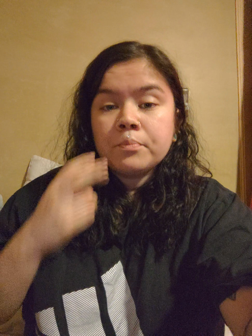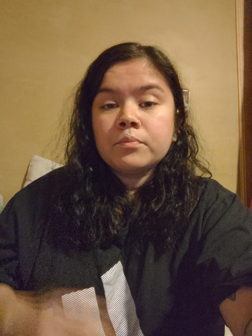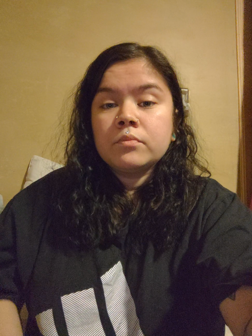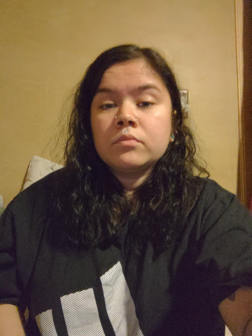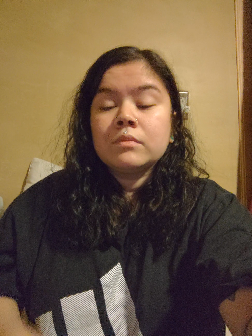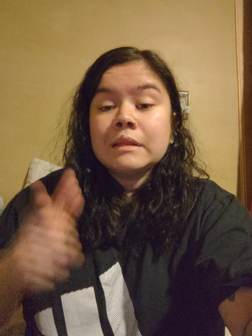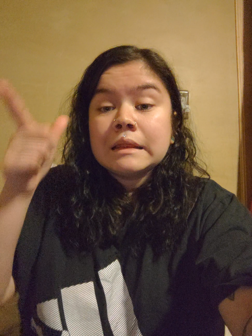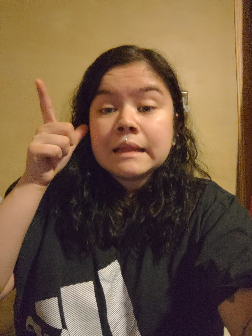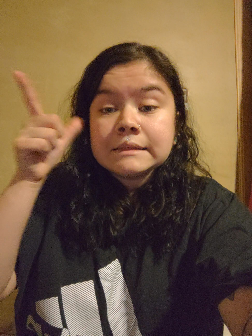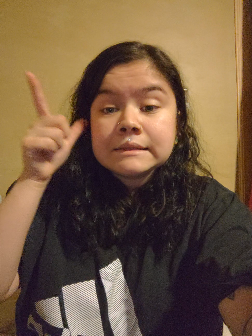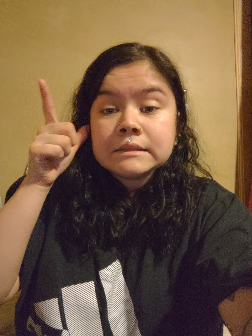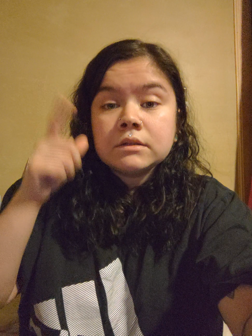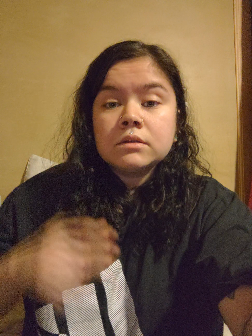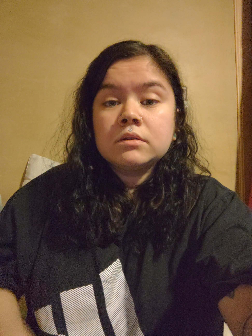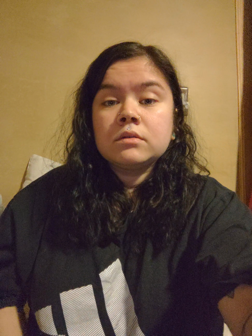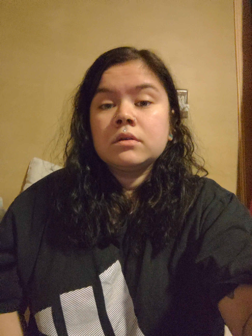listen